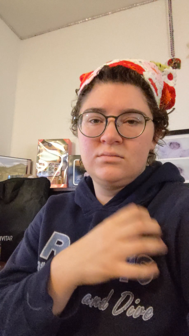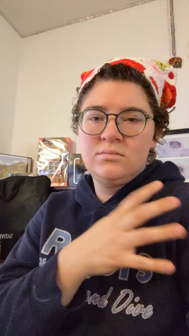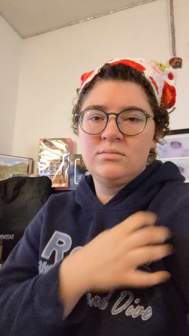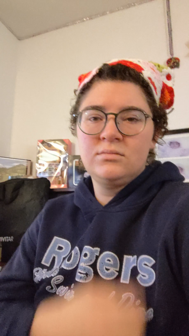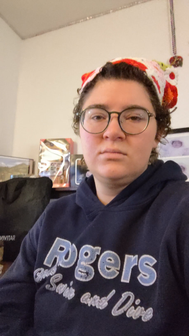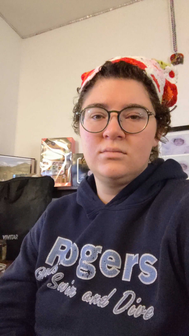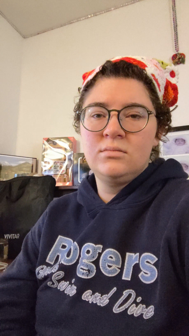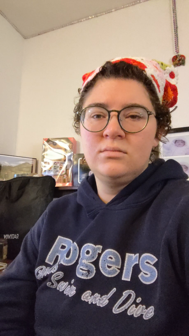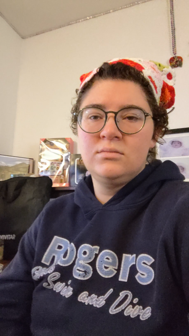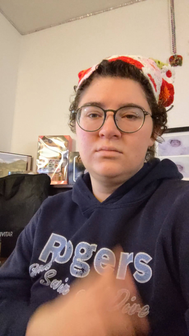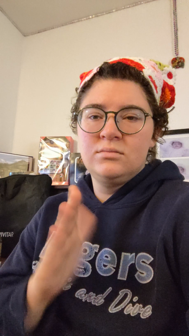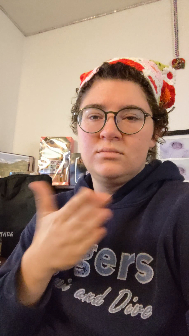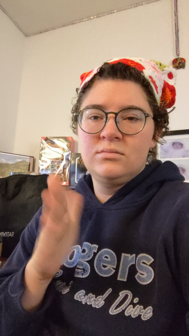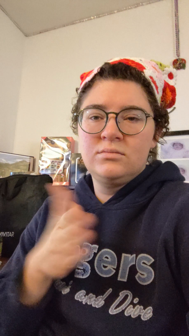share